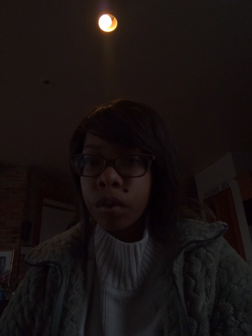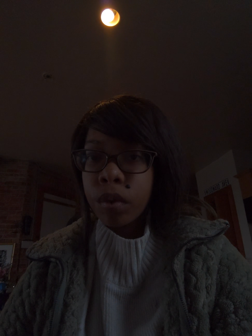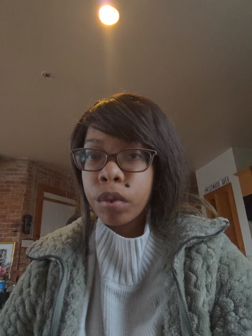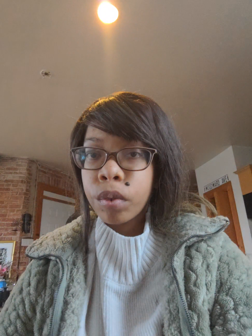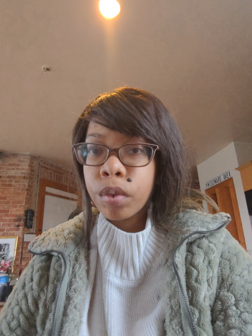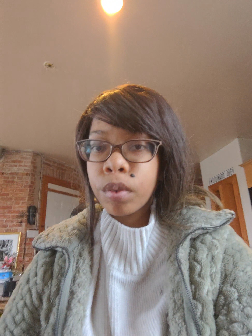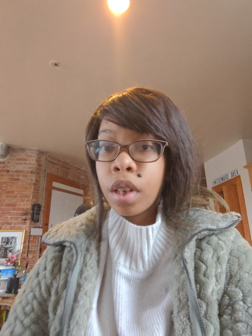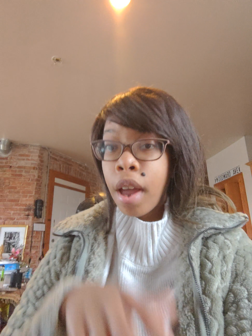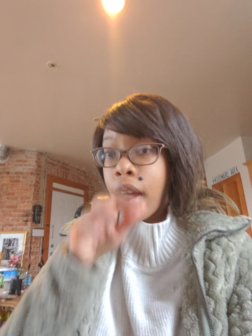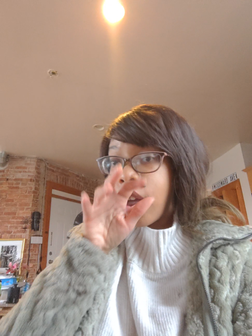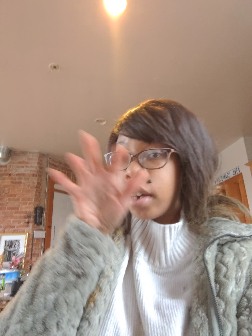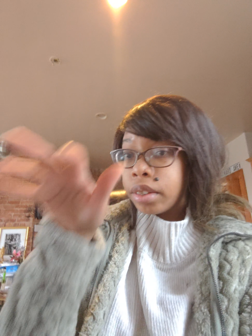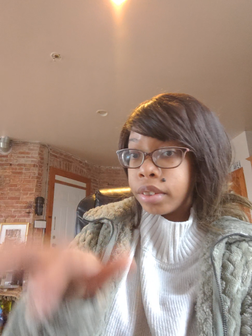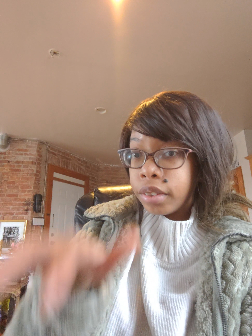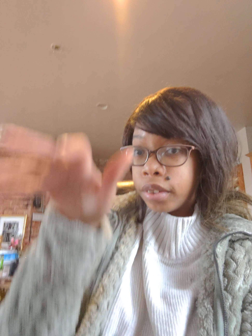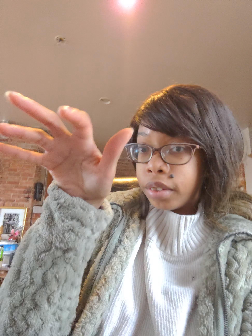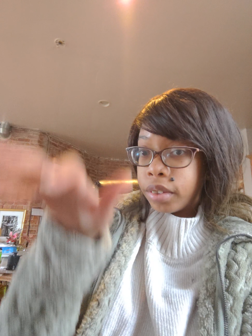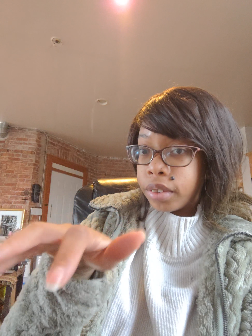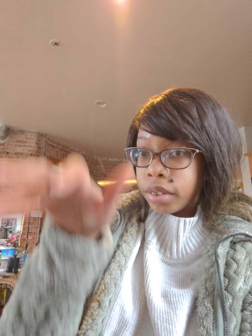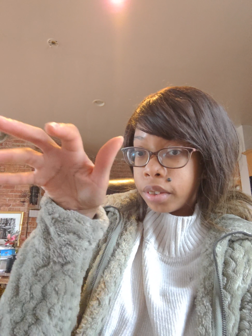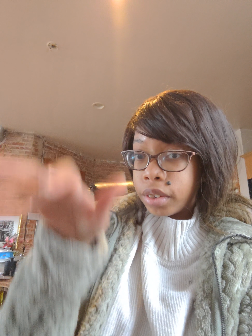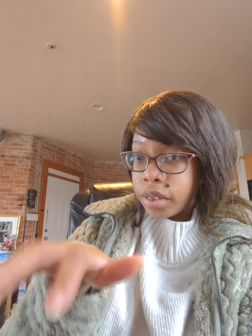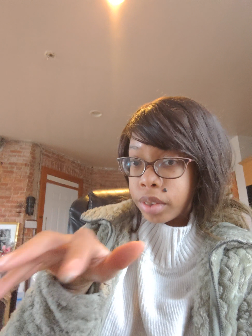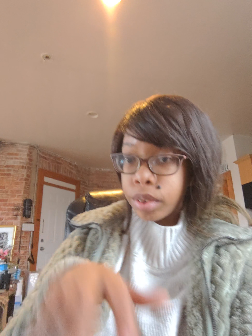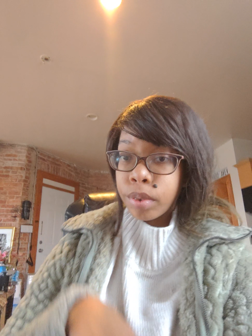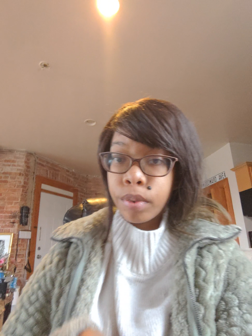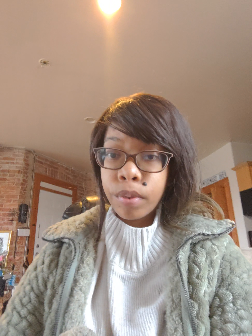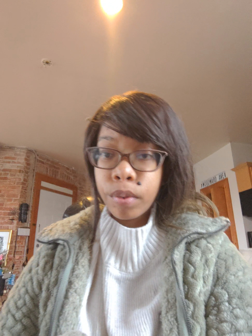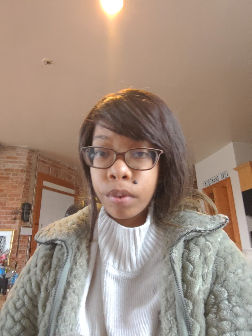alligator